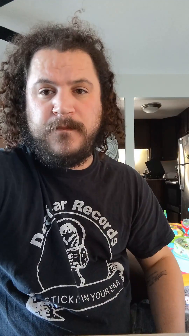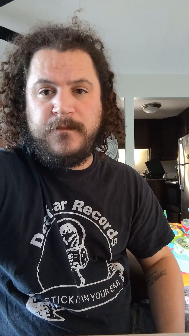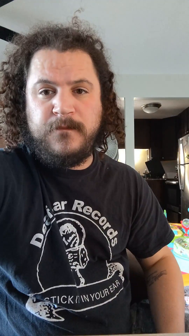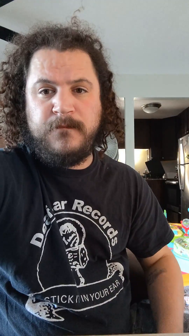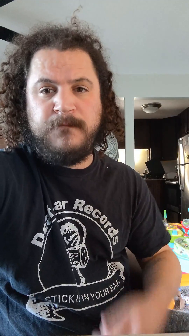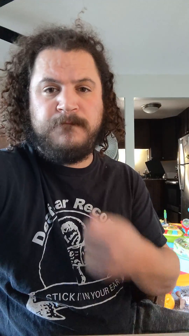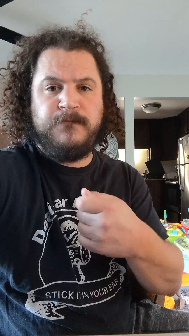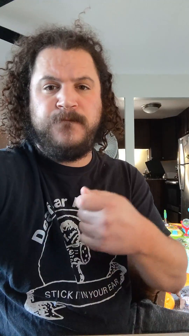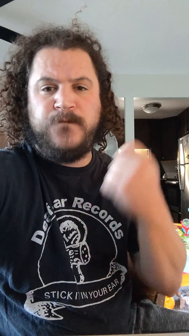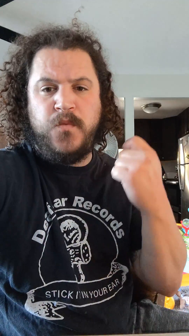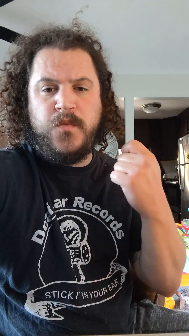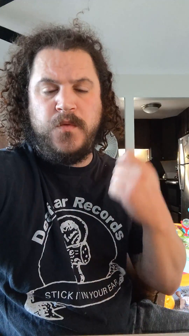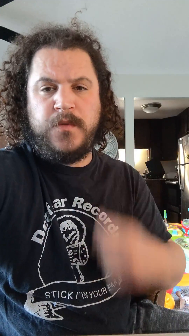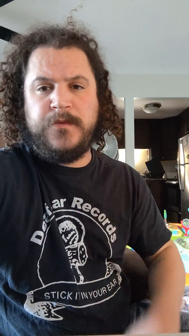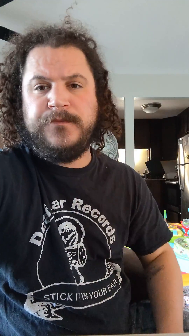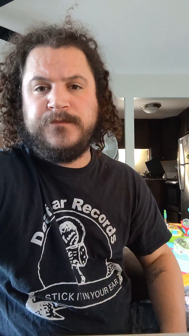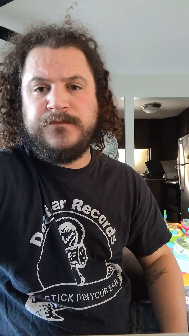pull